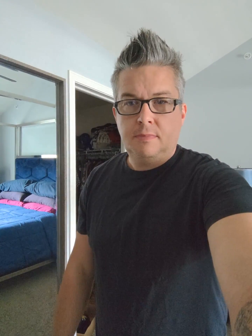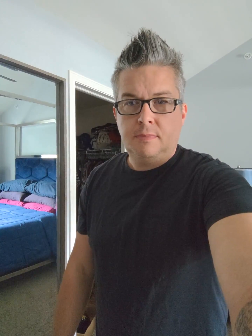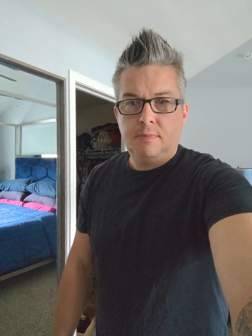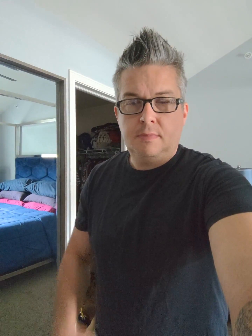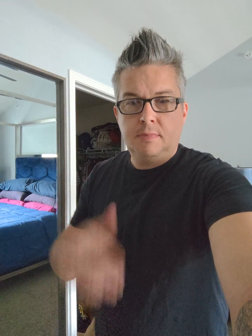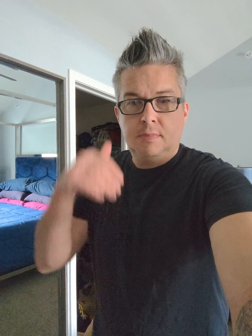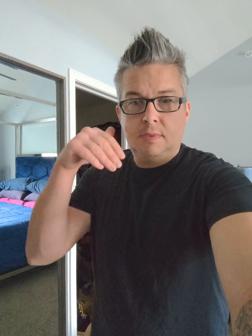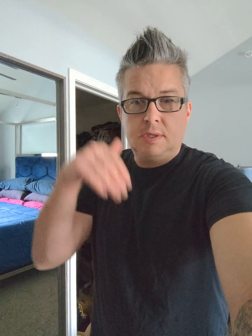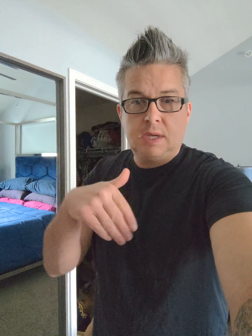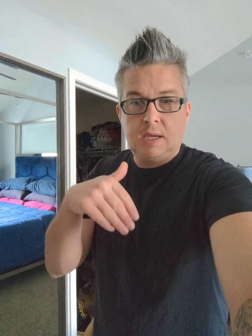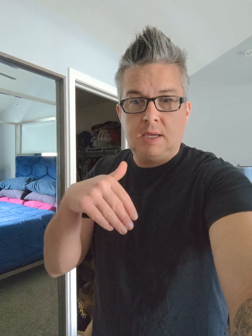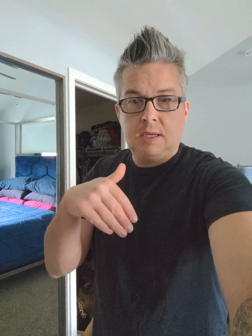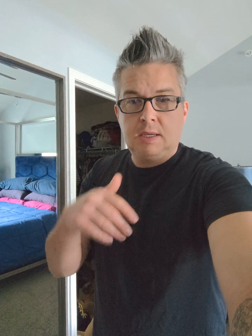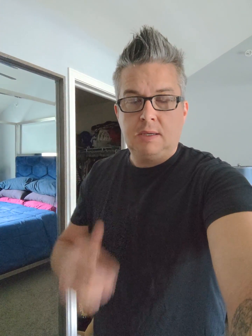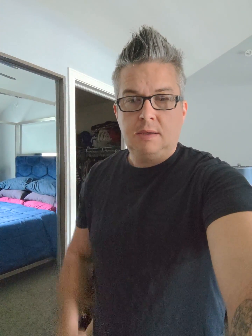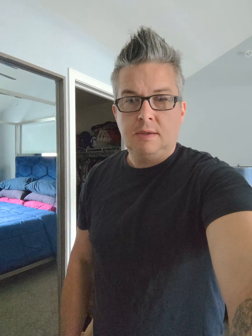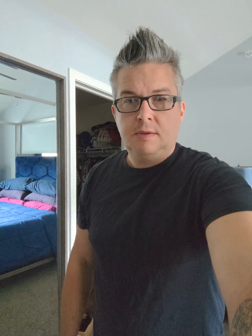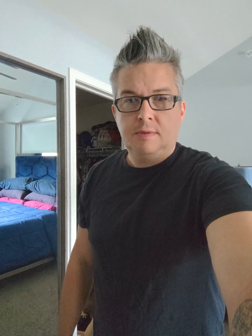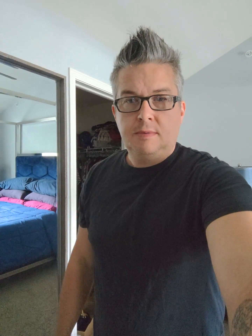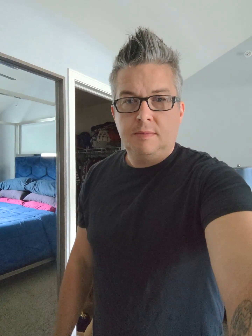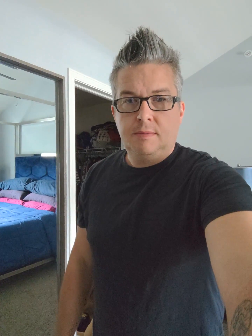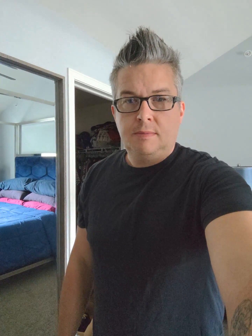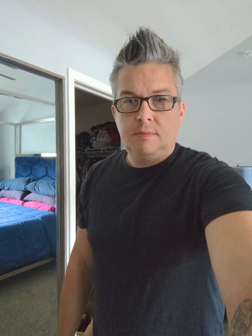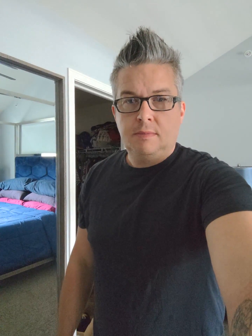night night